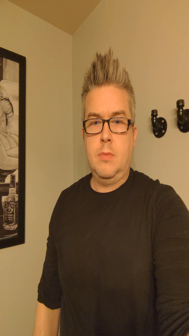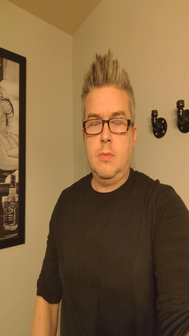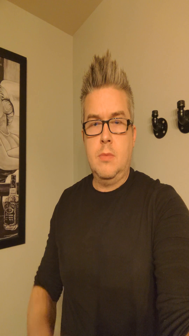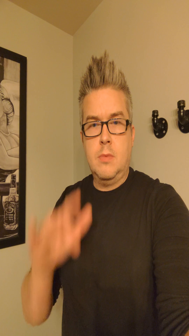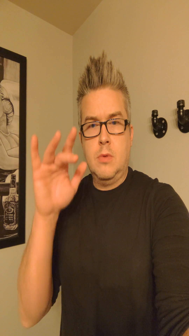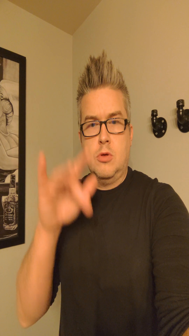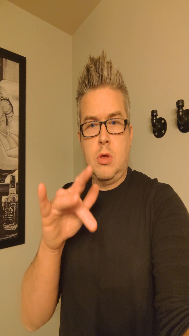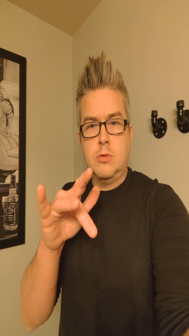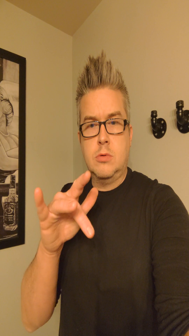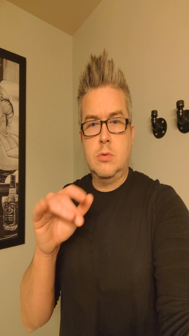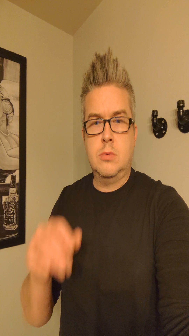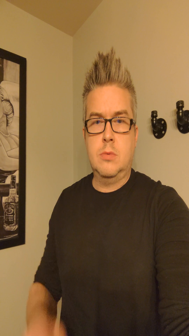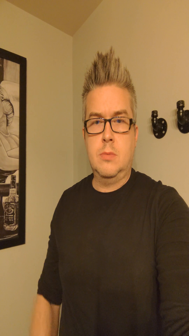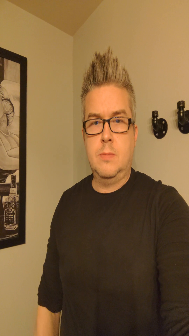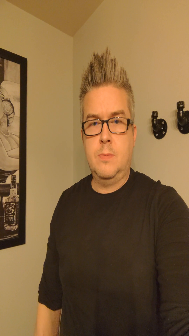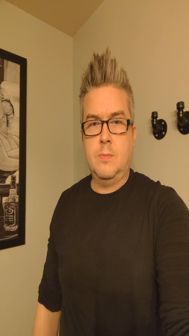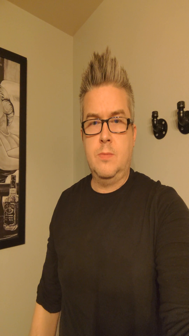touch